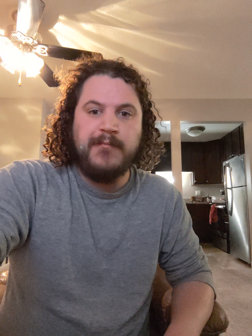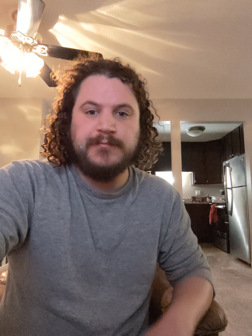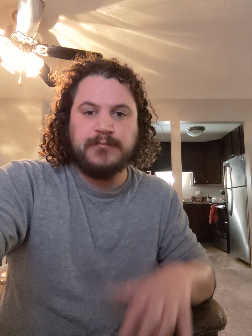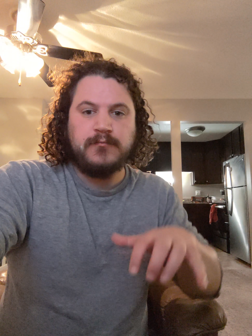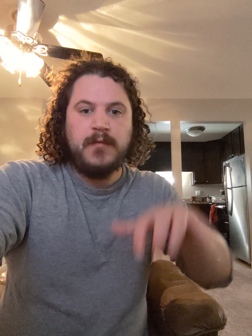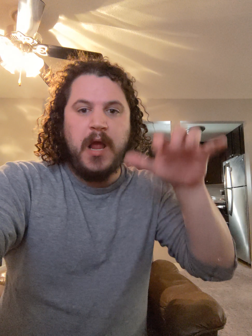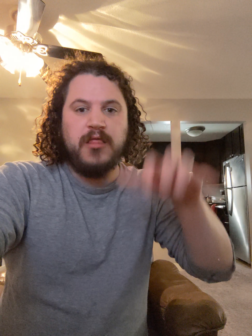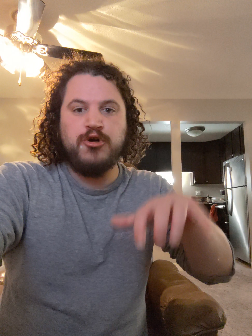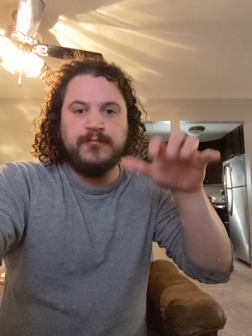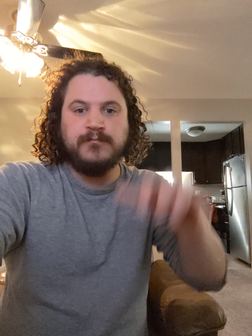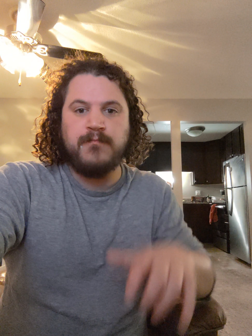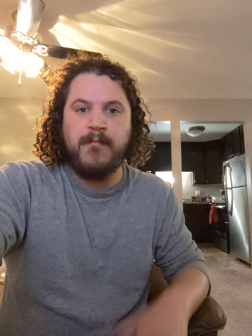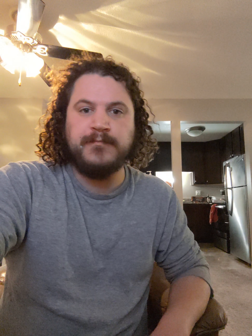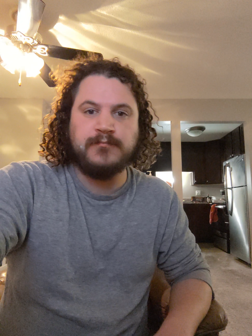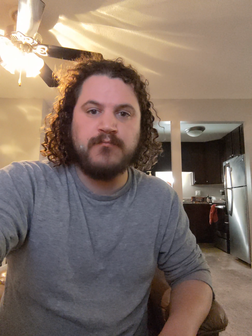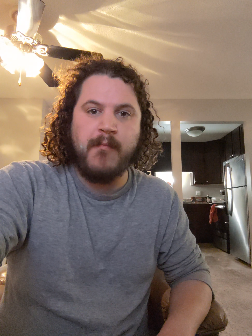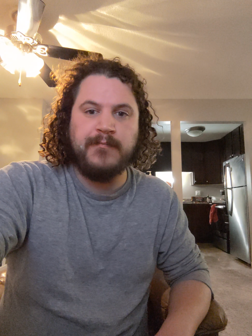alligator